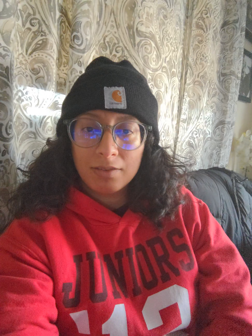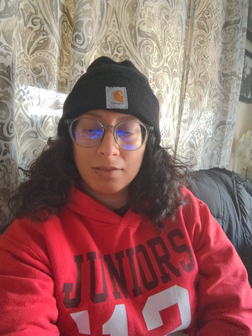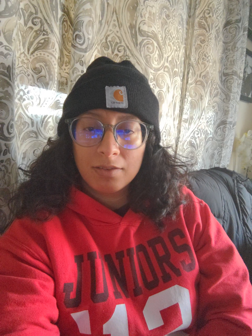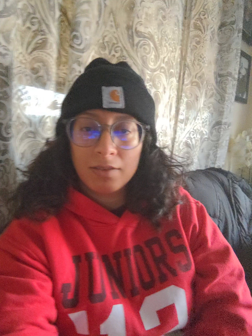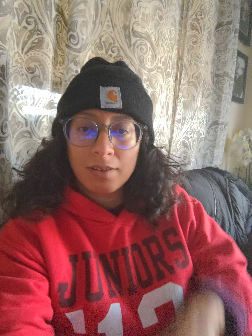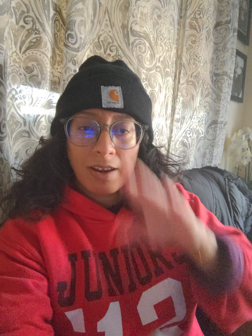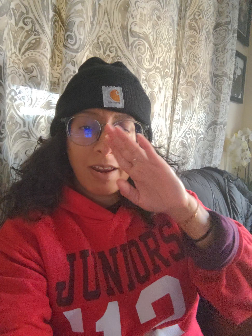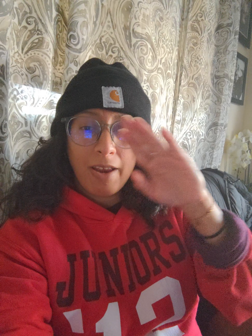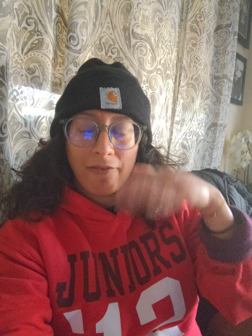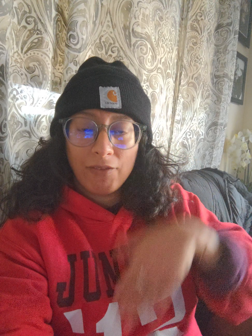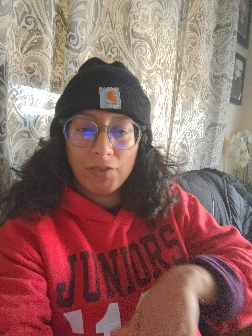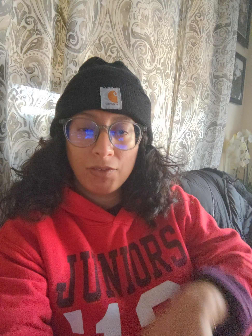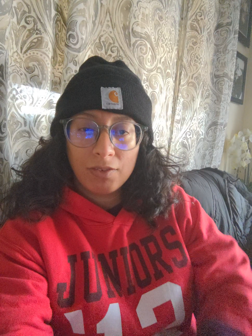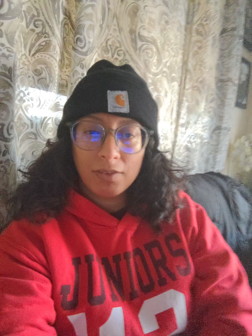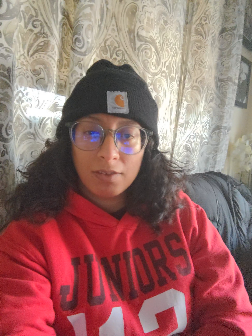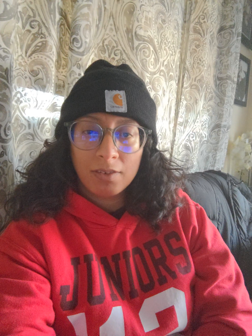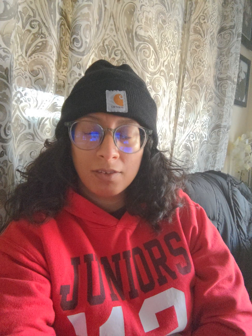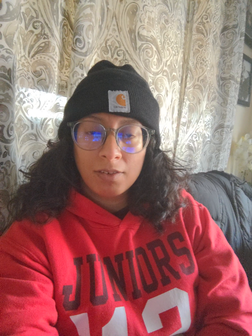elephant